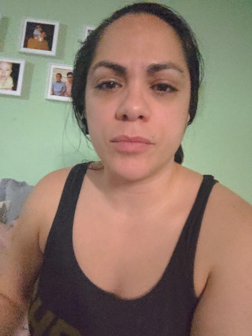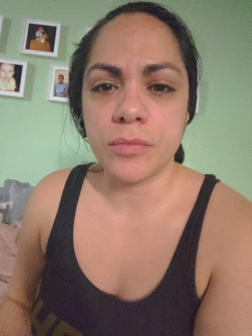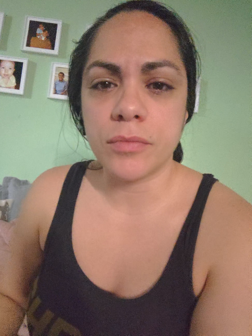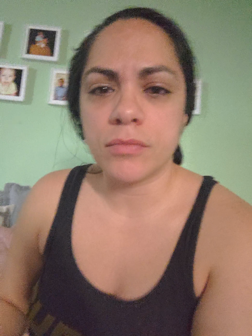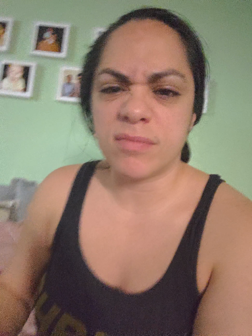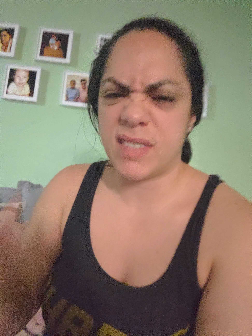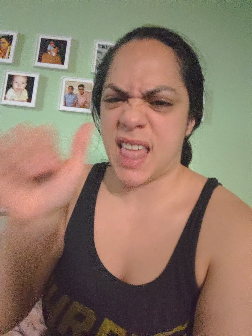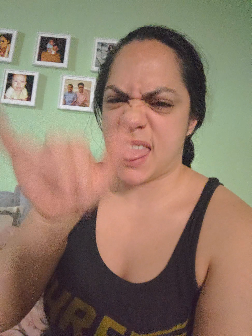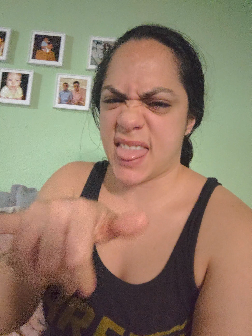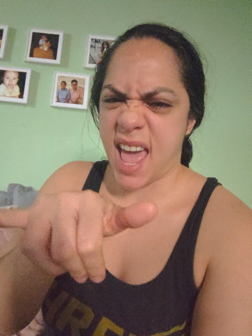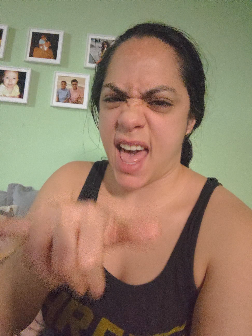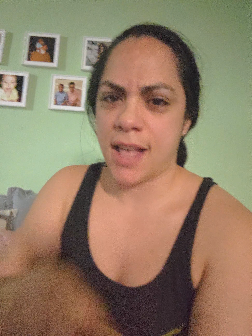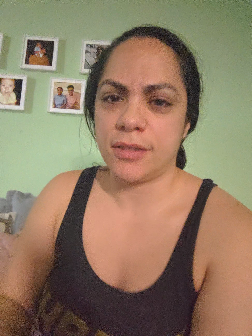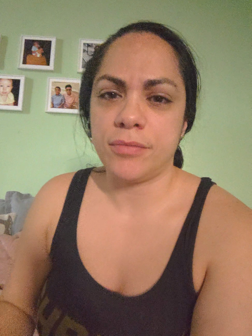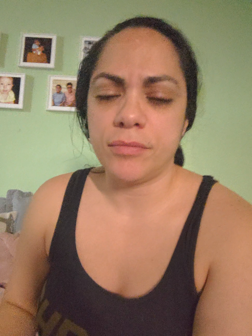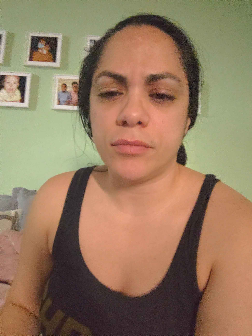that